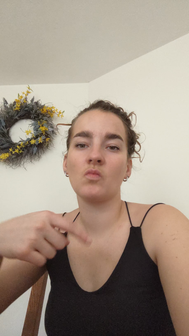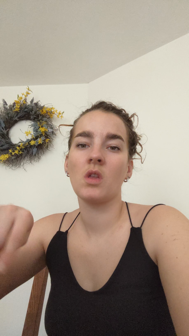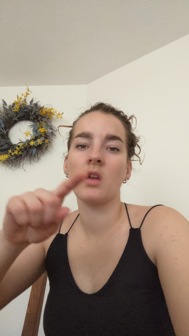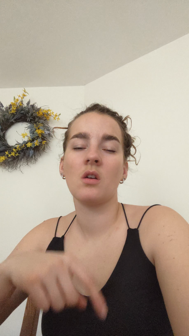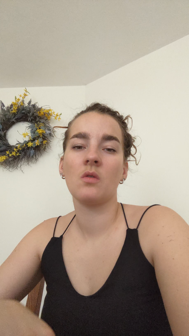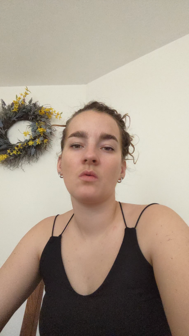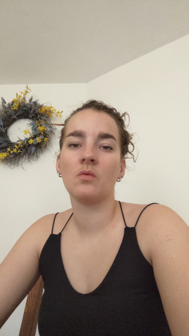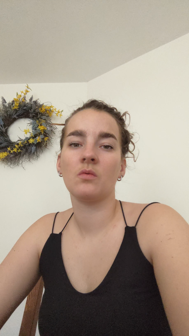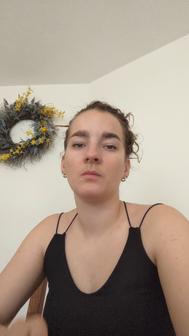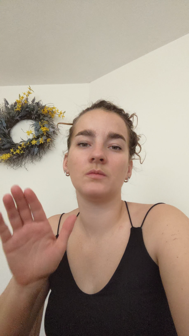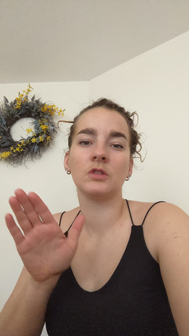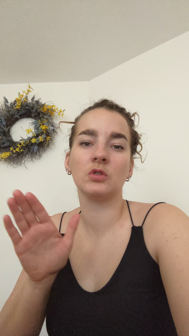penguin